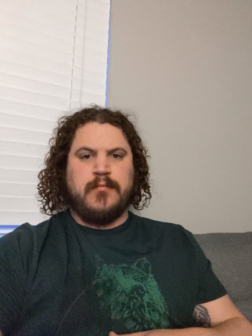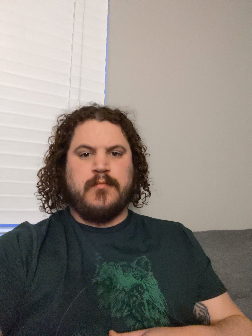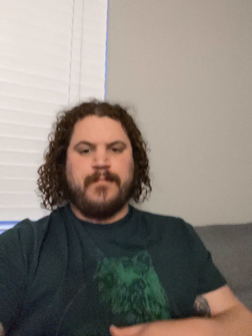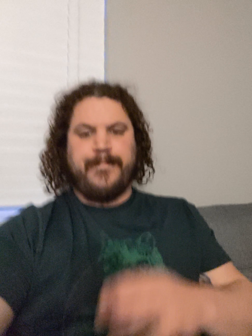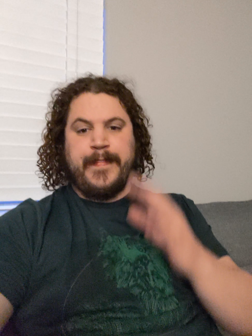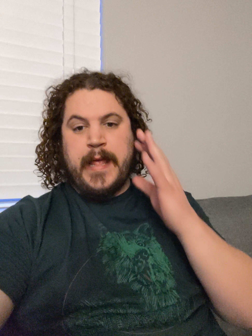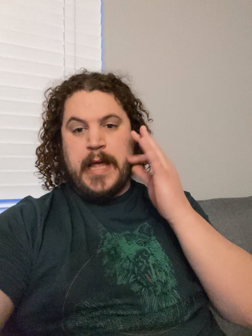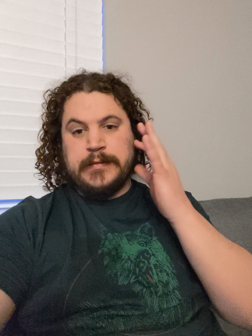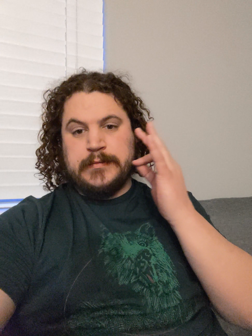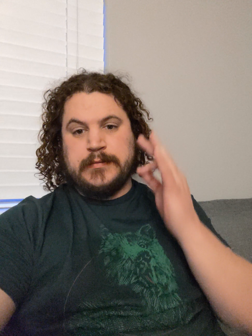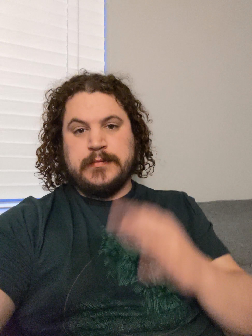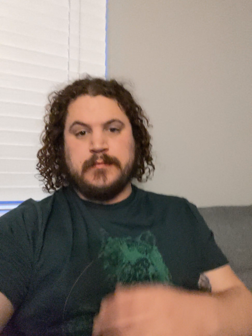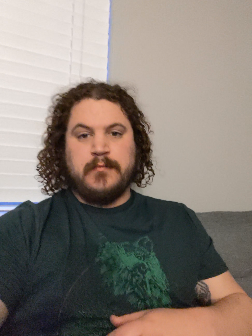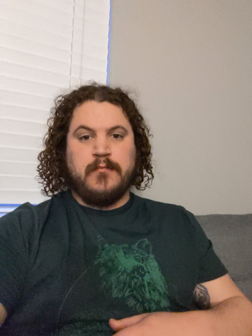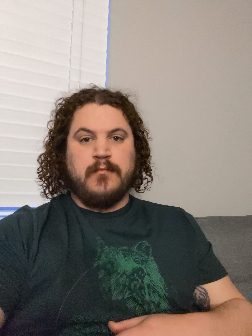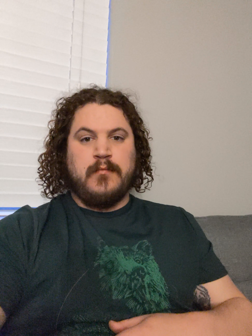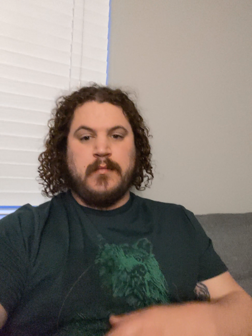cat